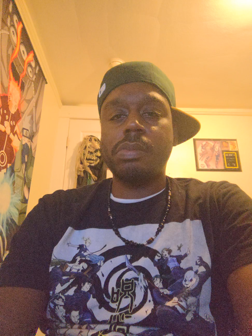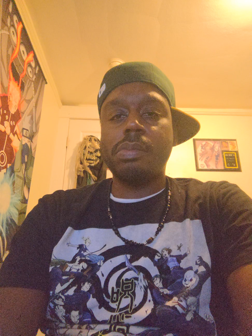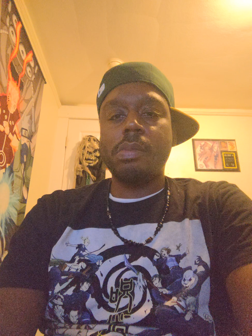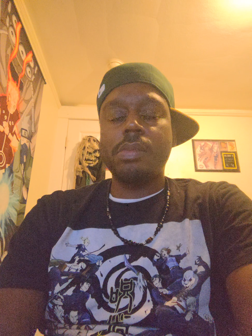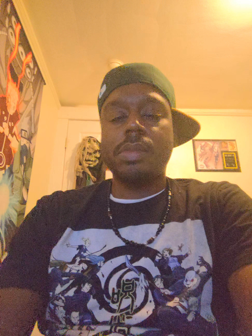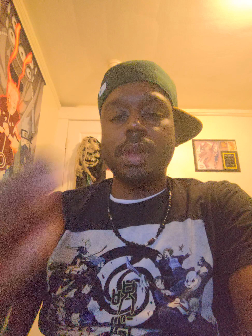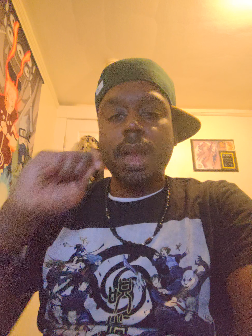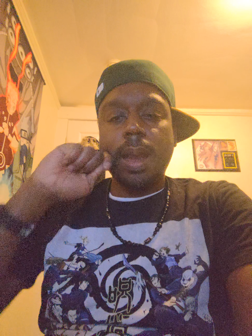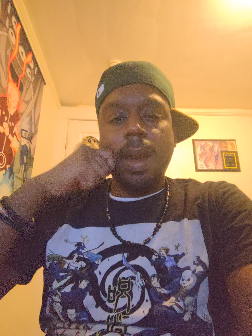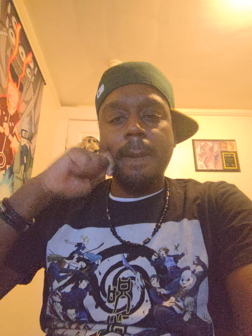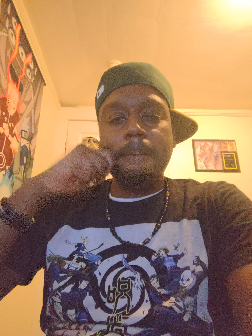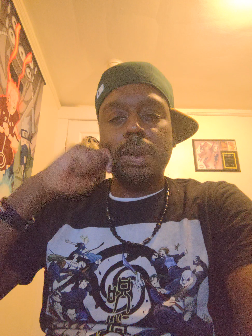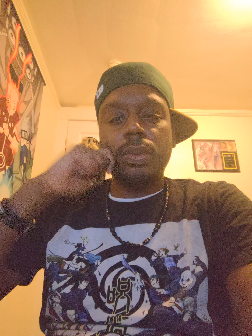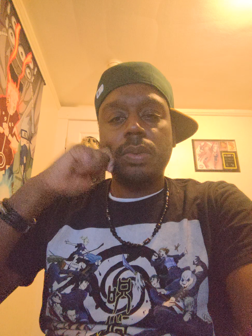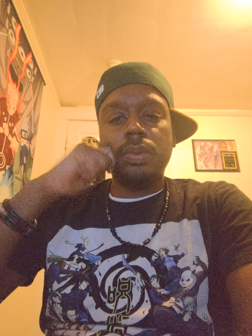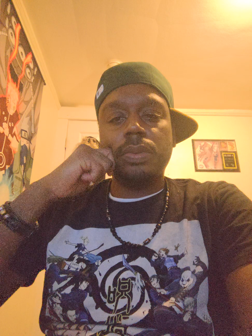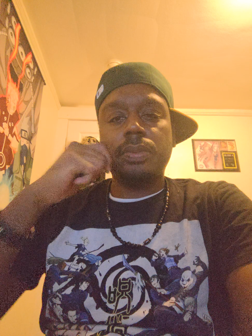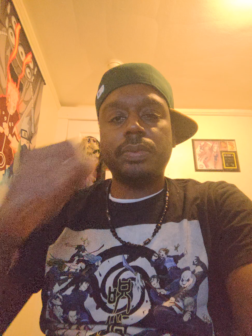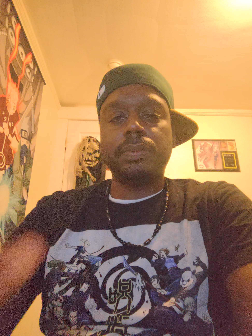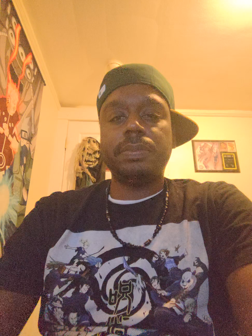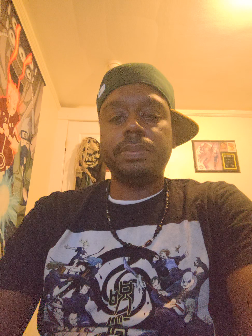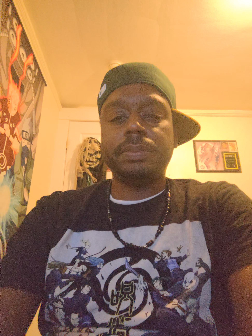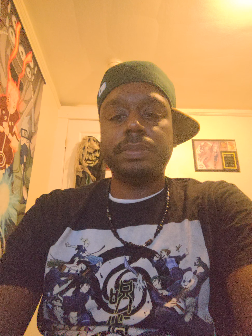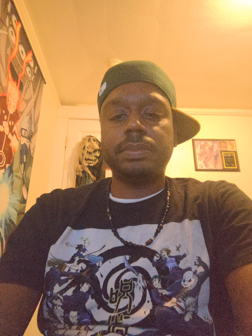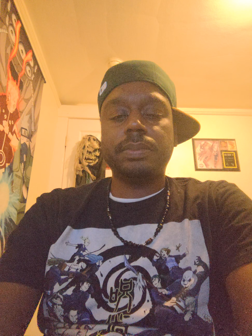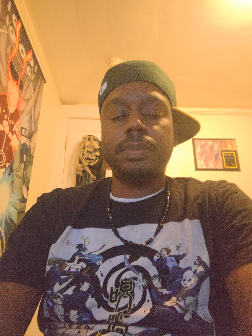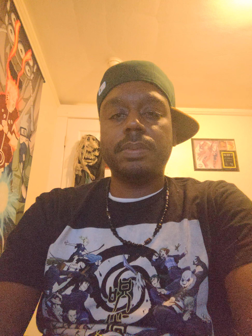apple